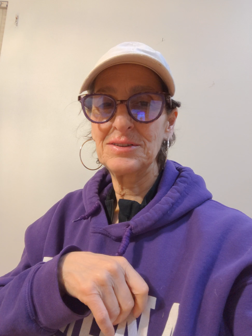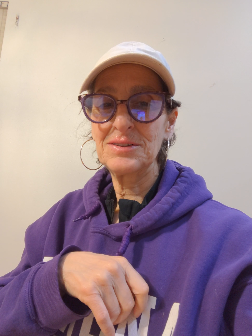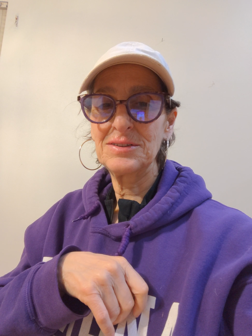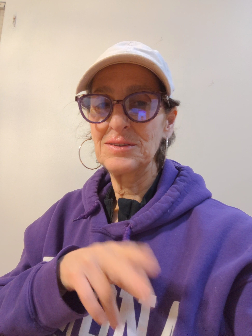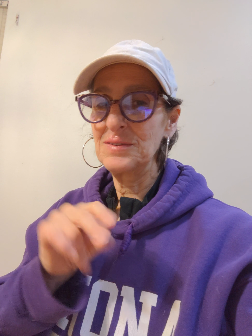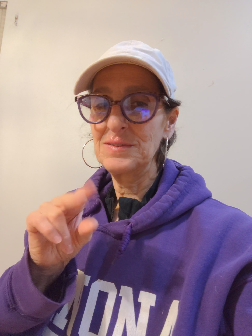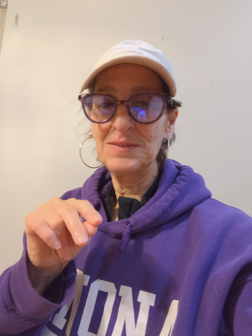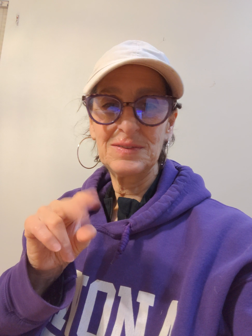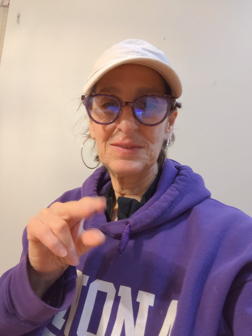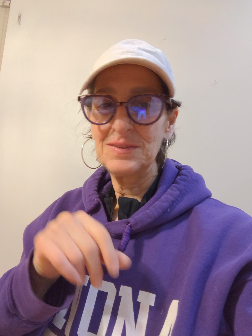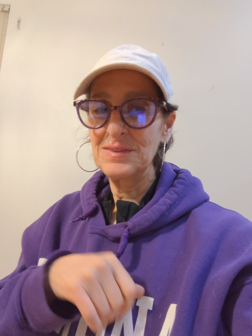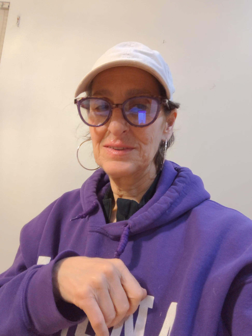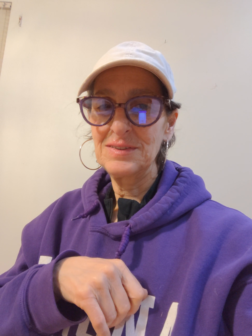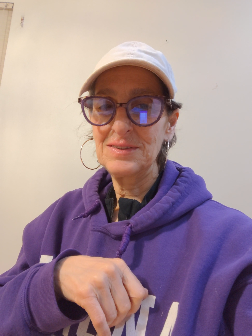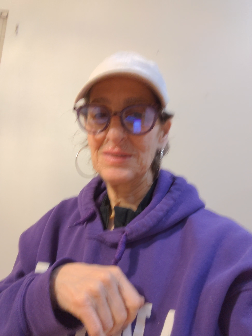no